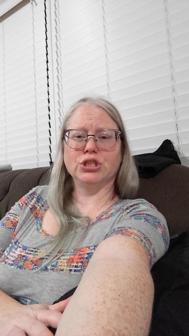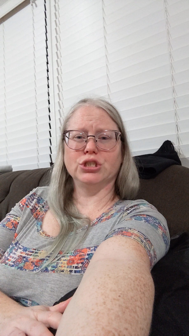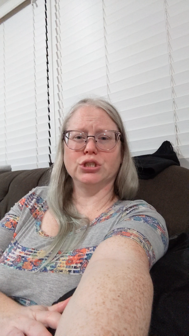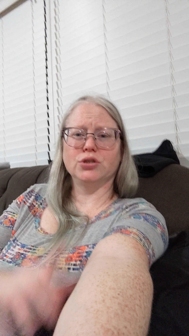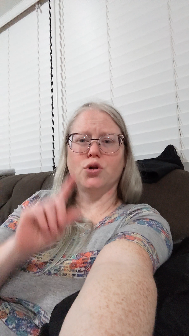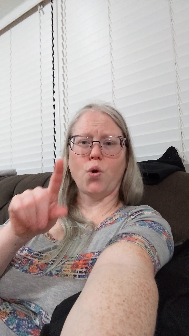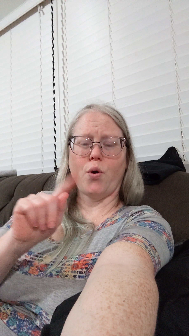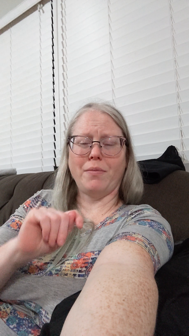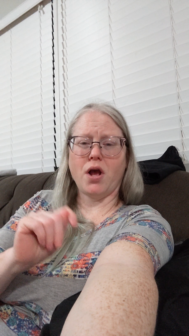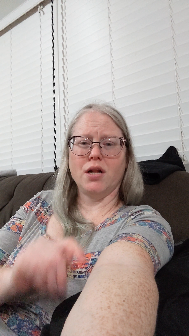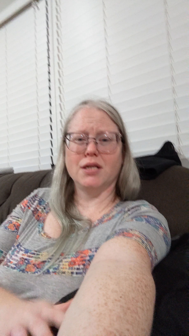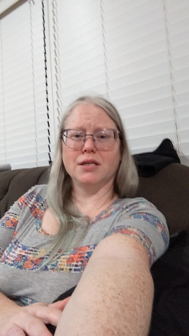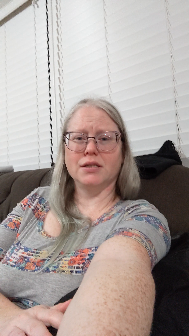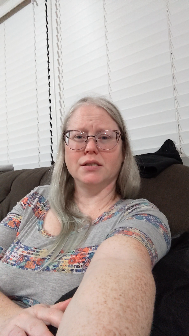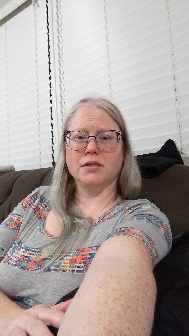go potty